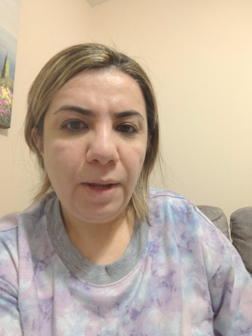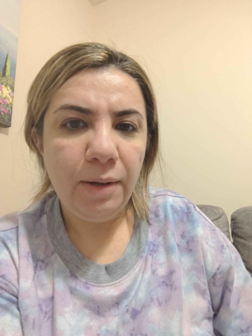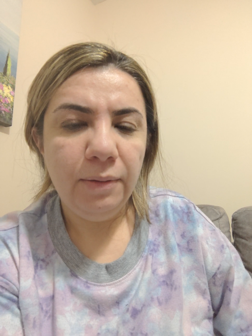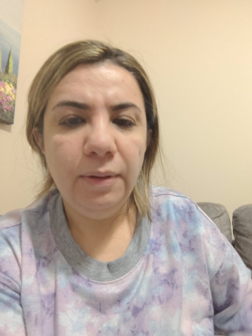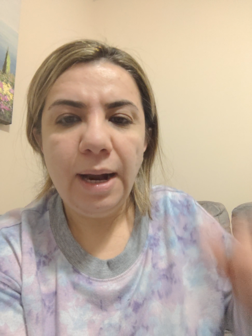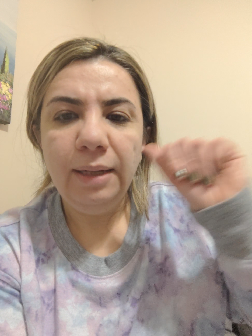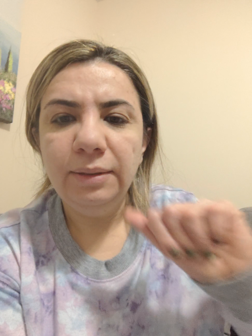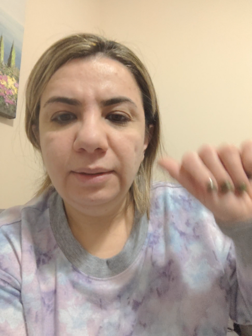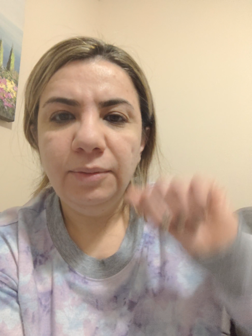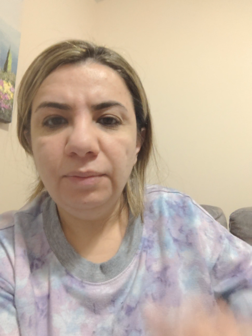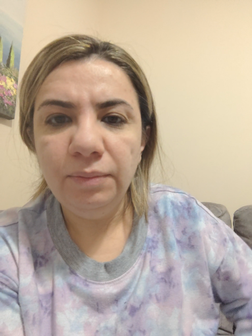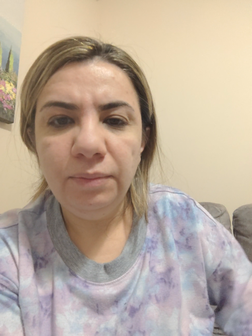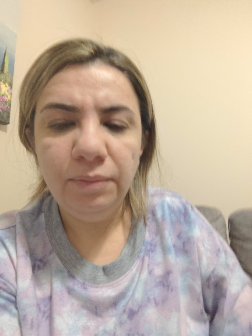aunt